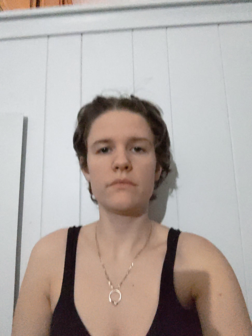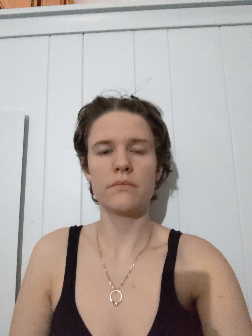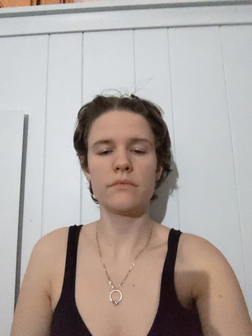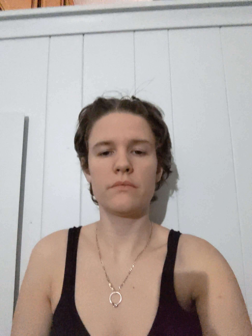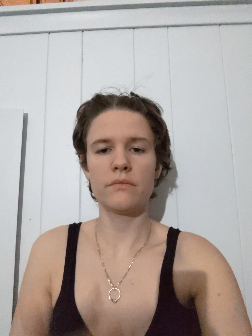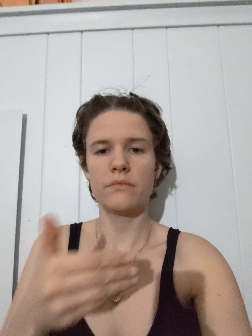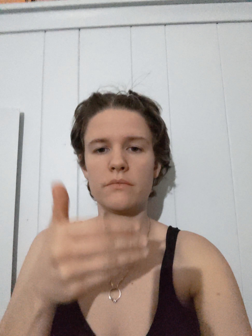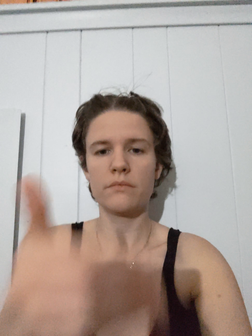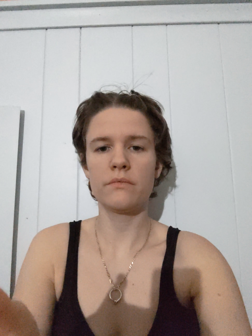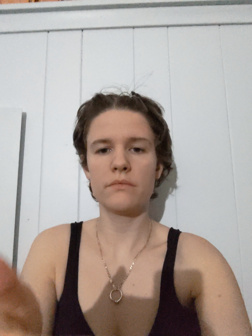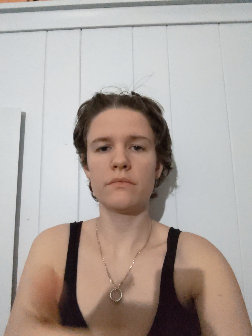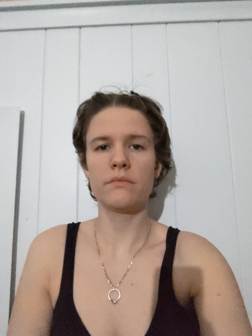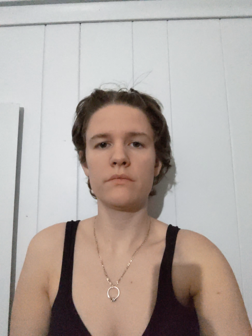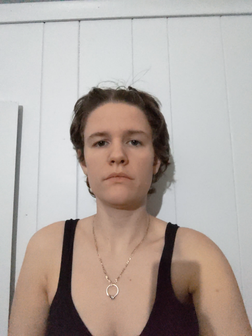after